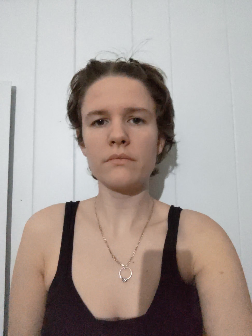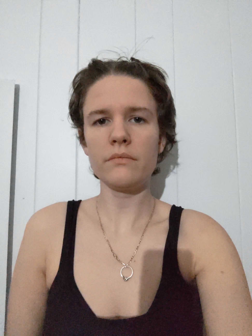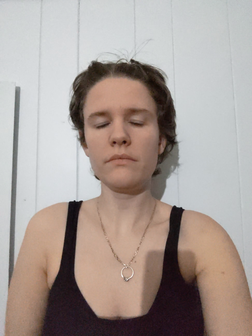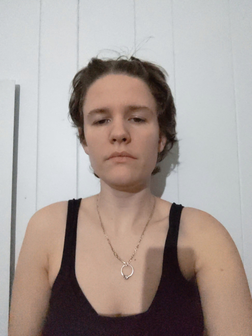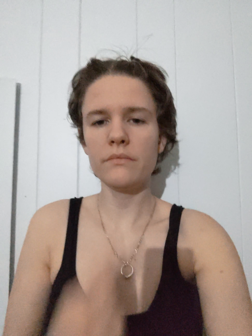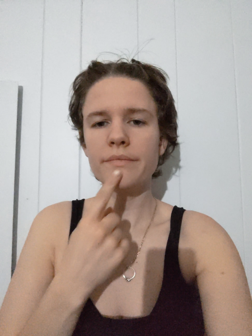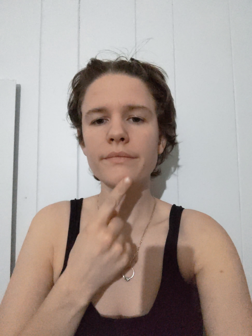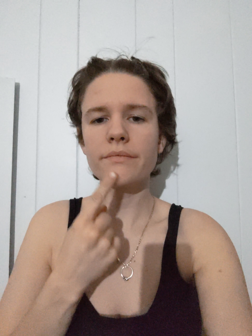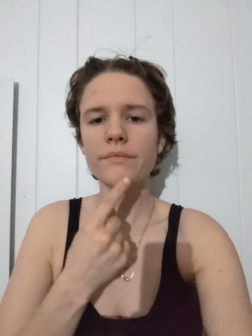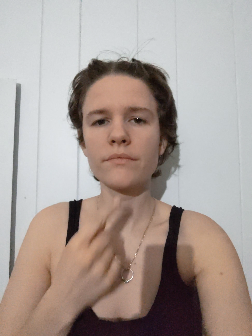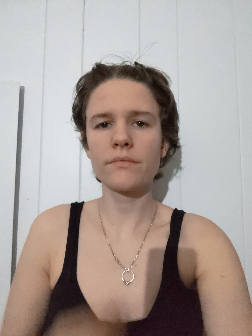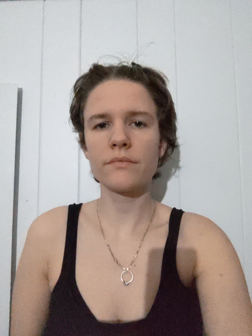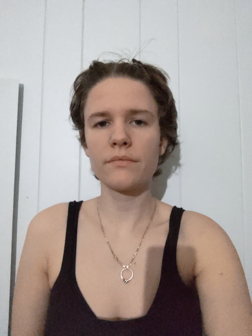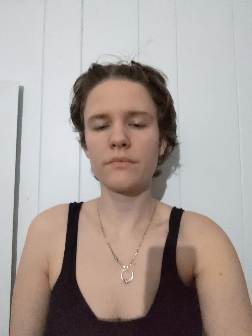chin